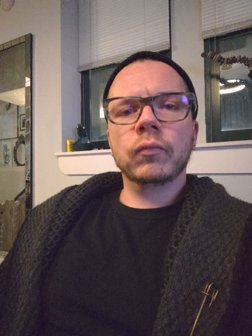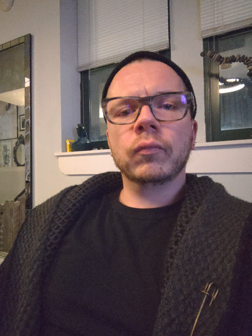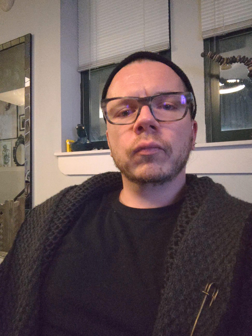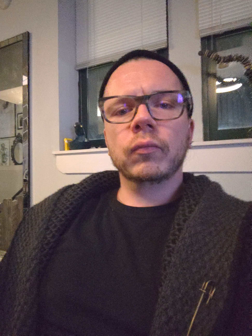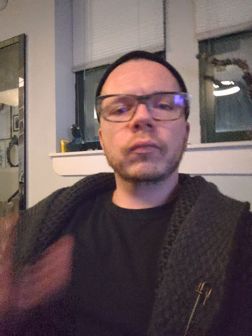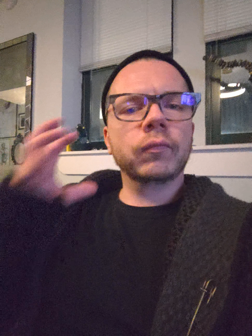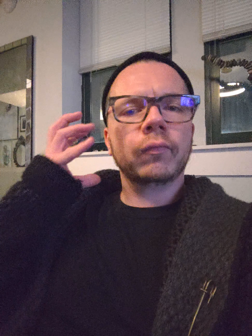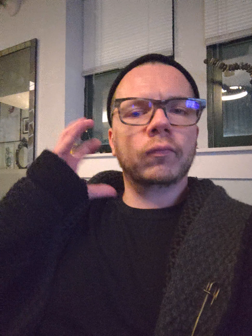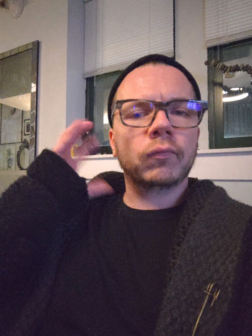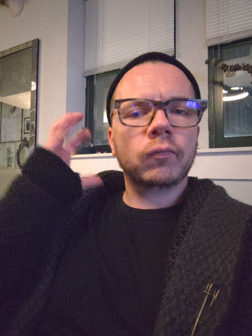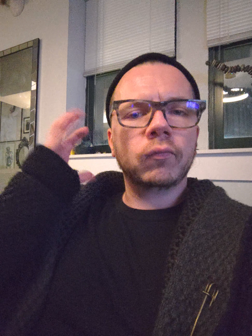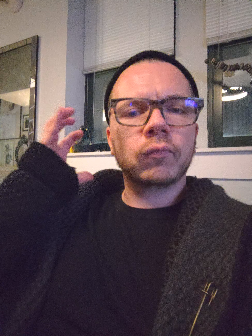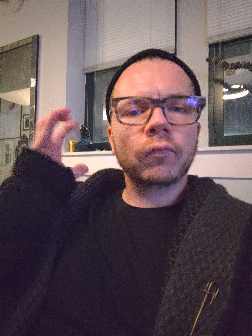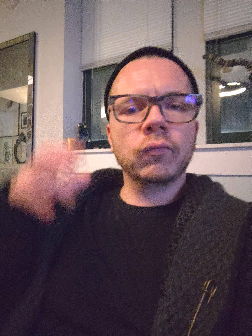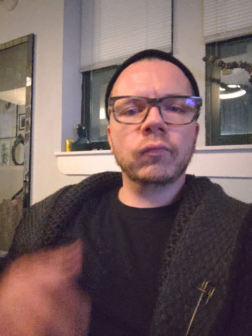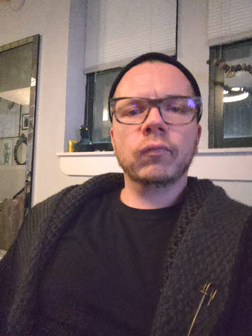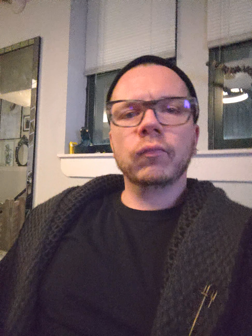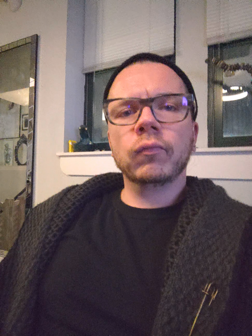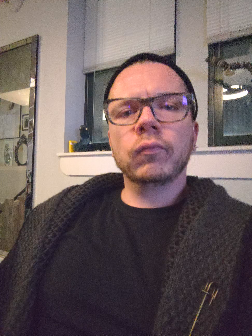radio